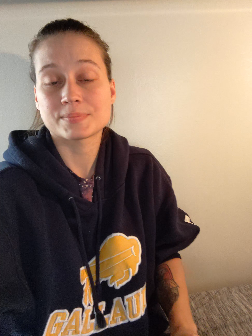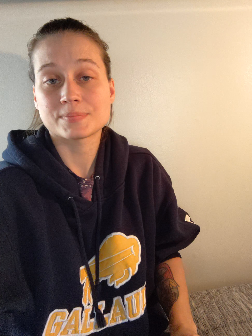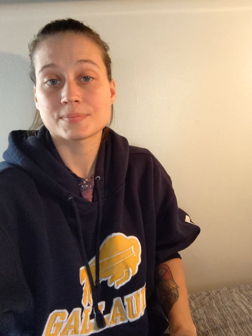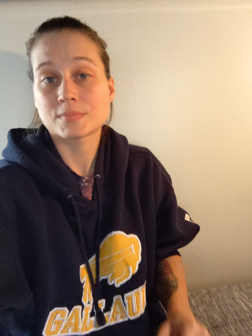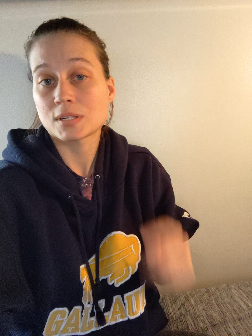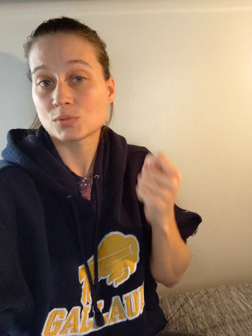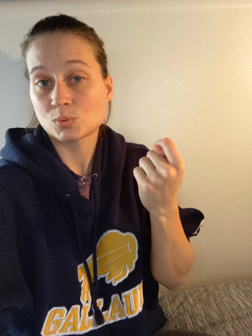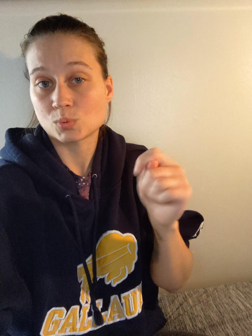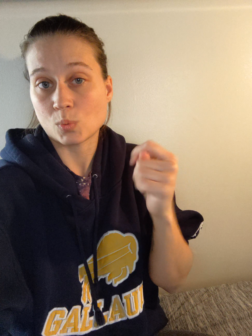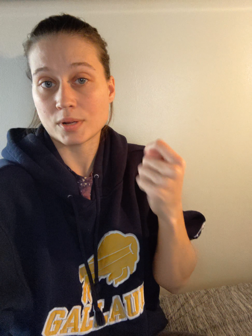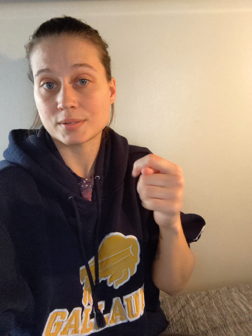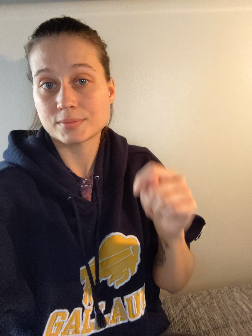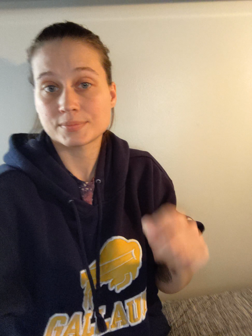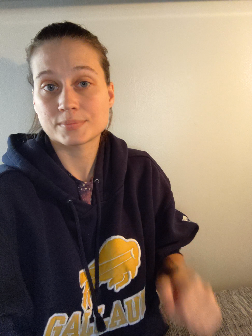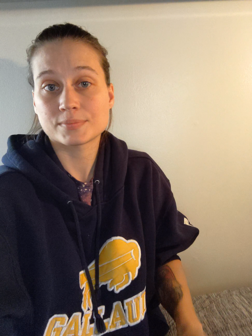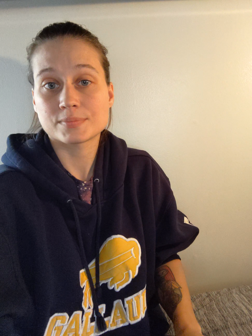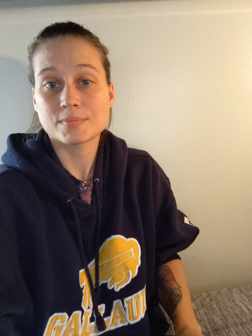toy